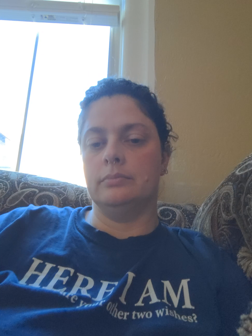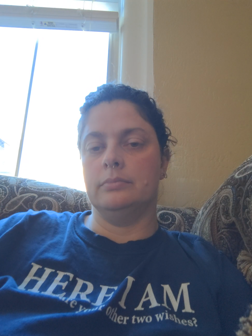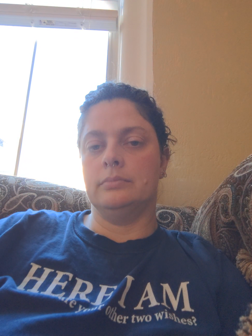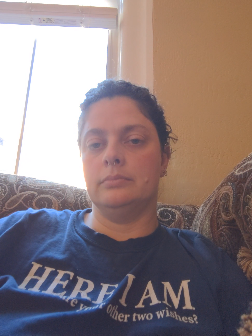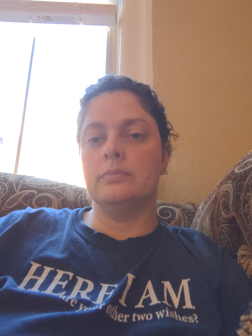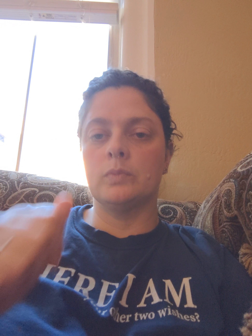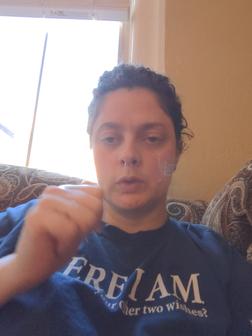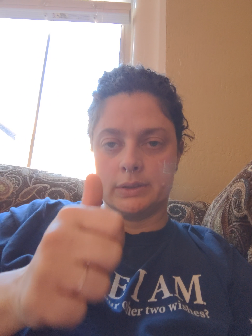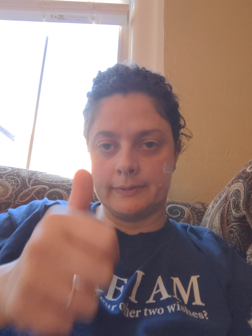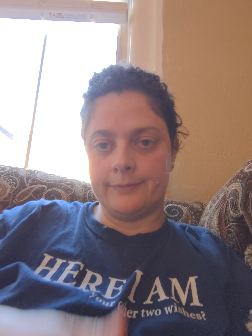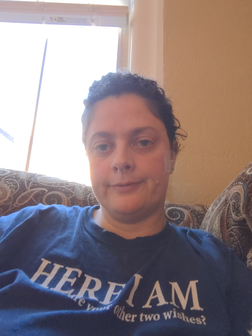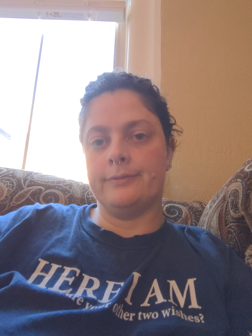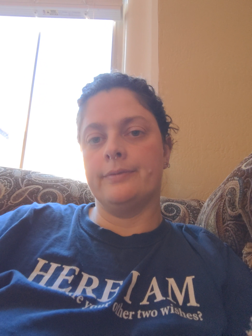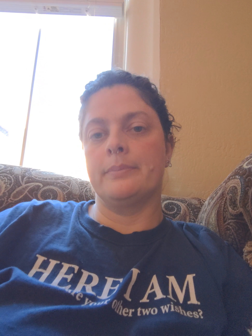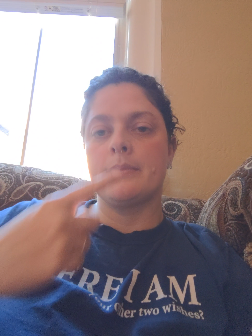yourself